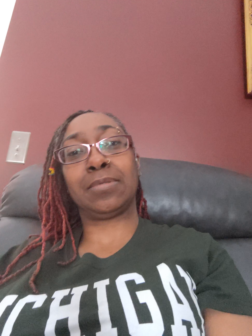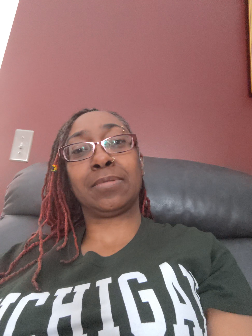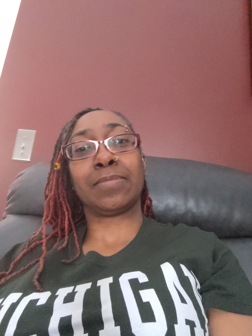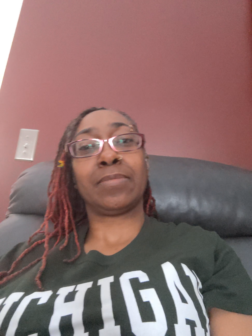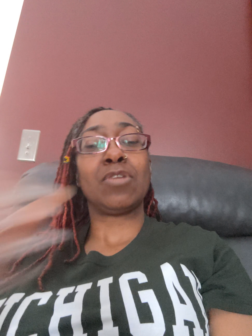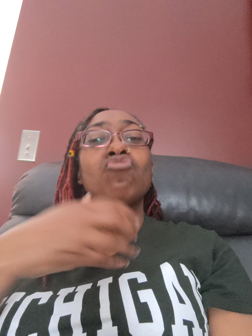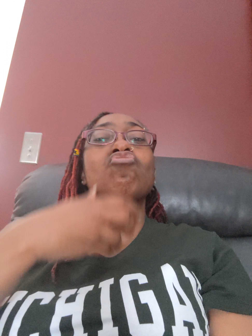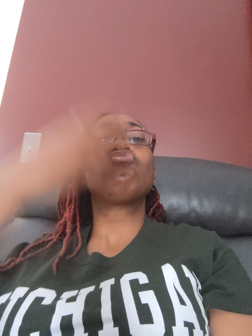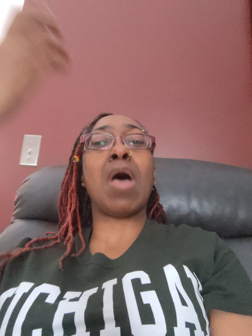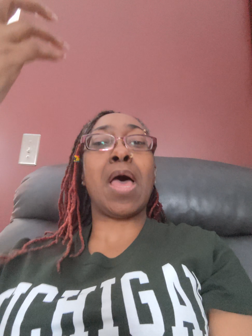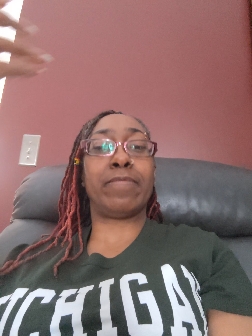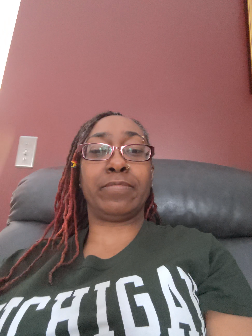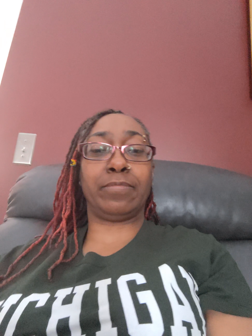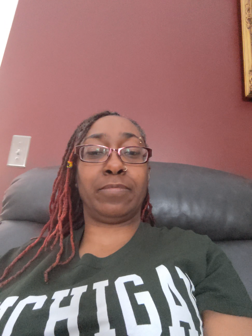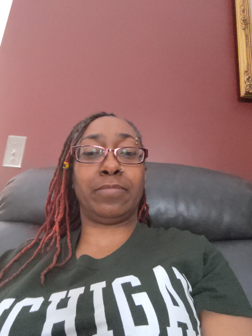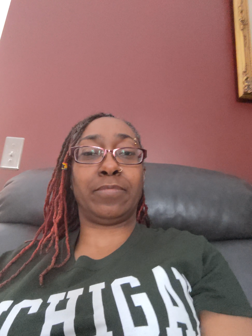giraffe